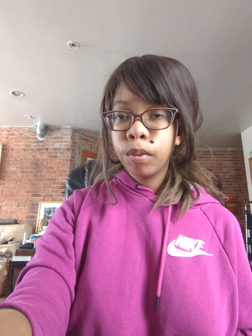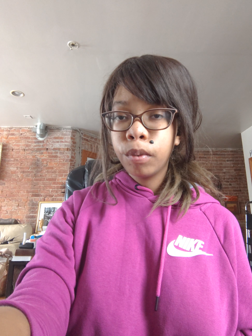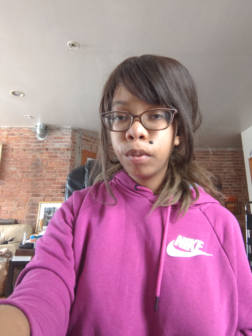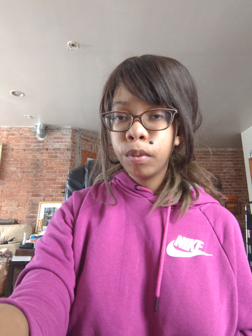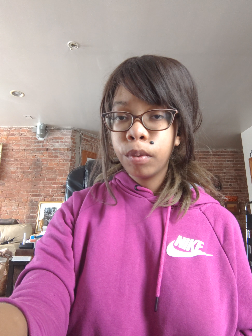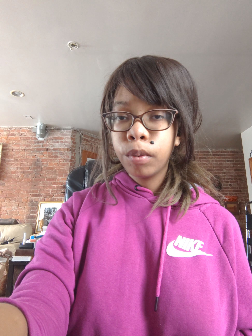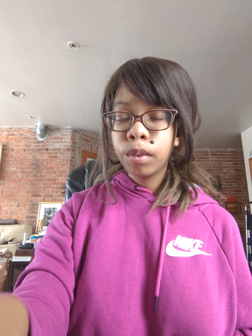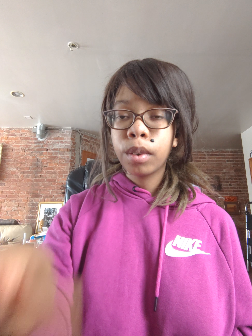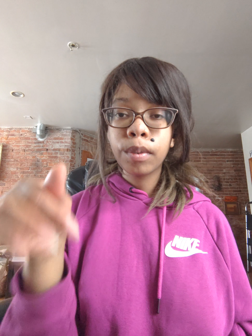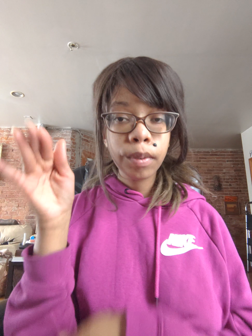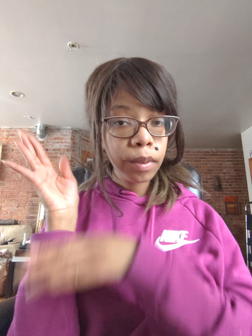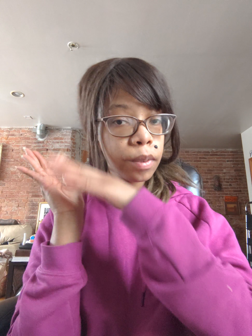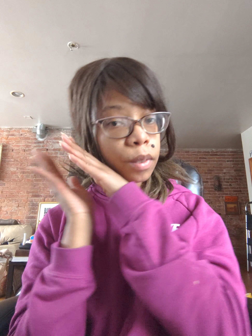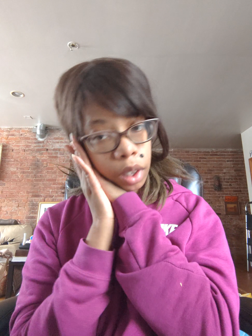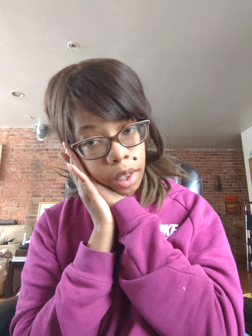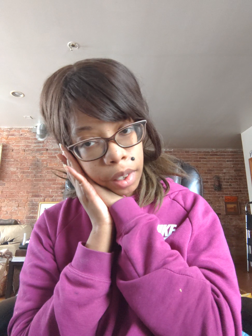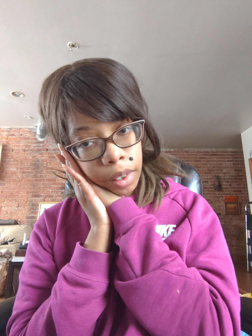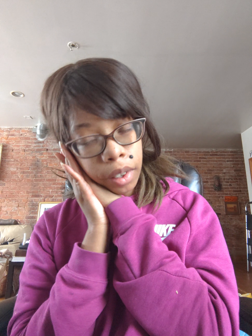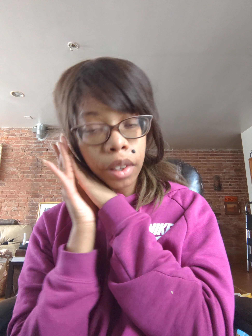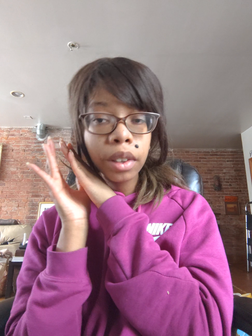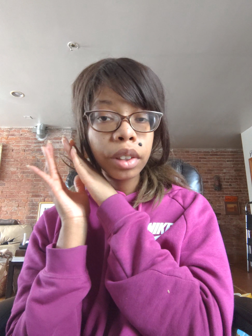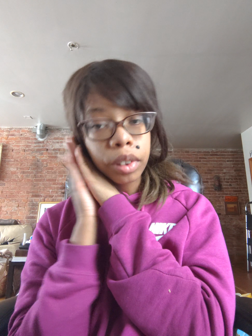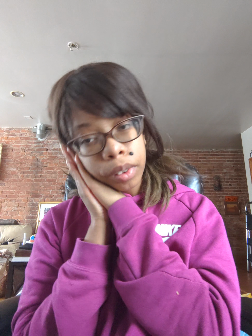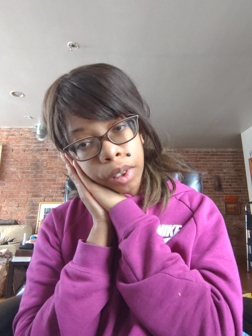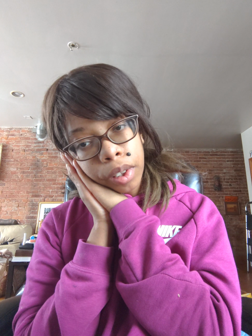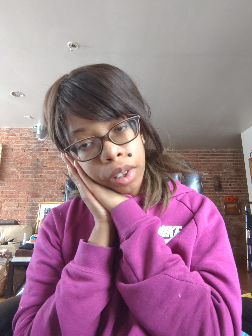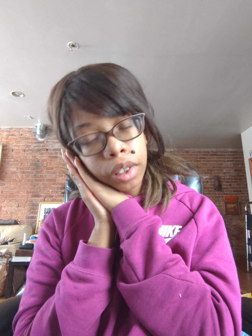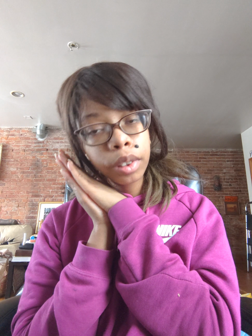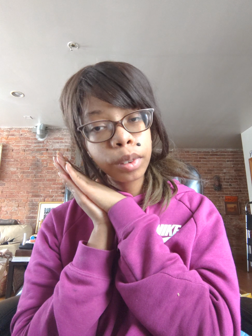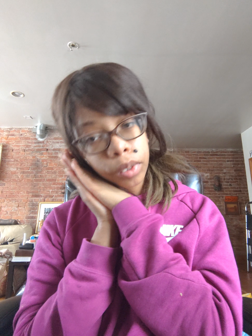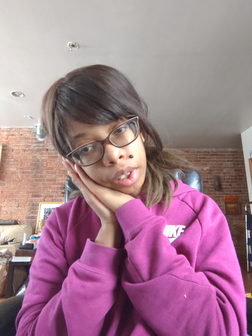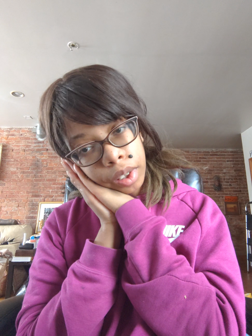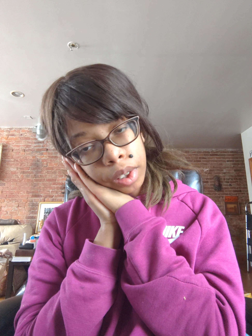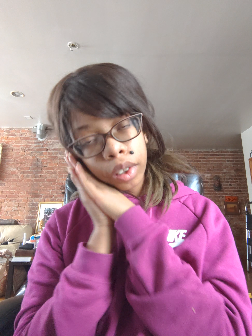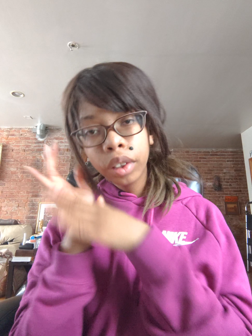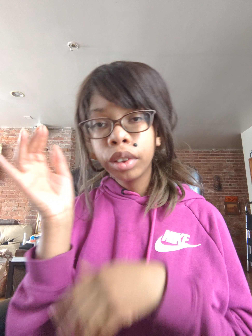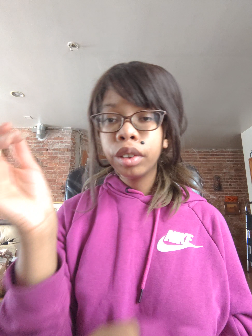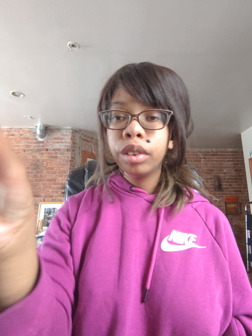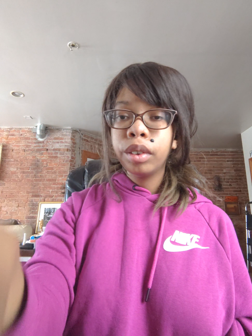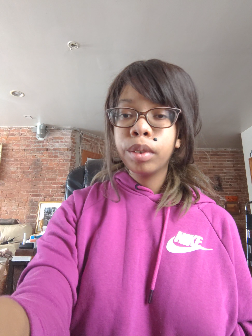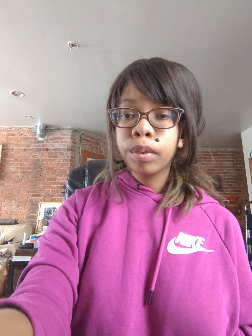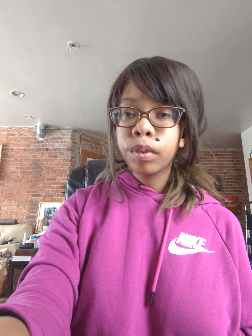bed